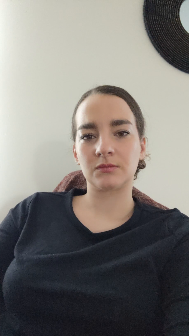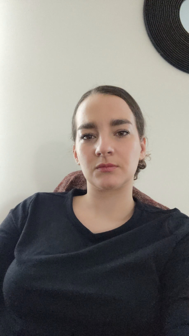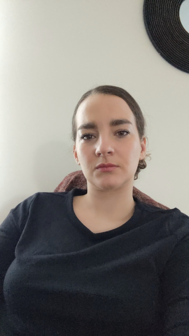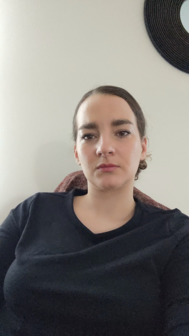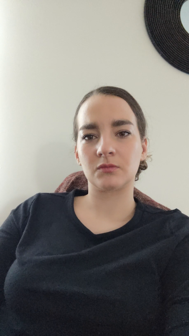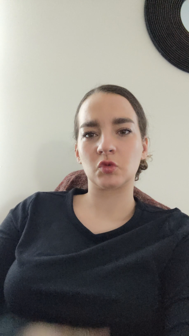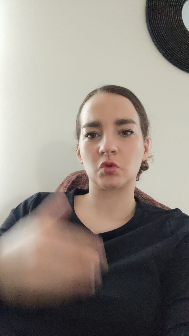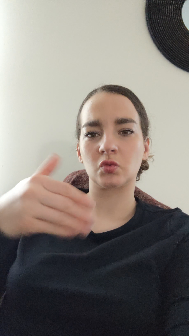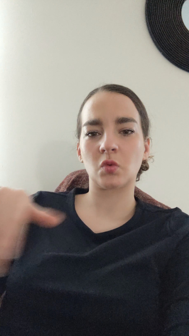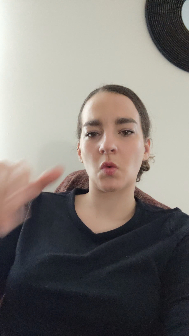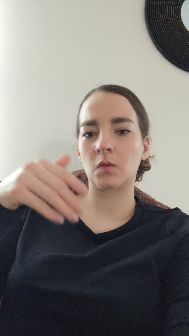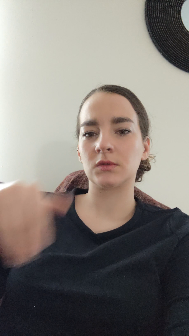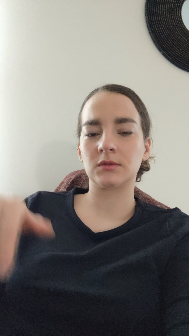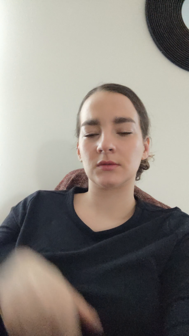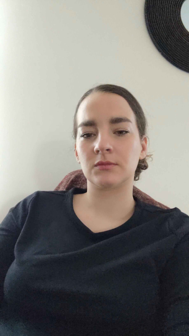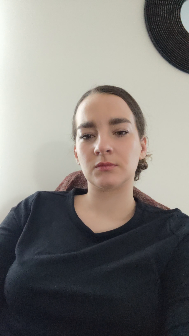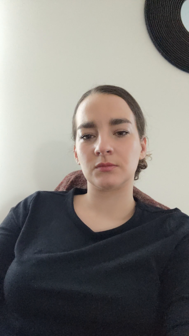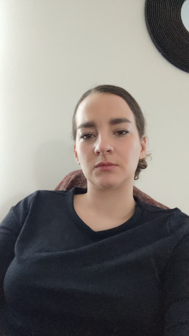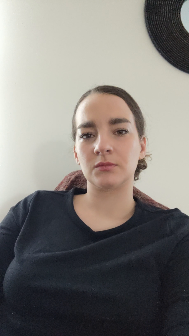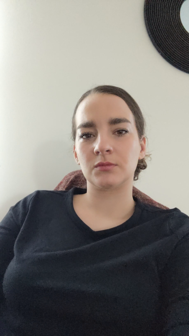shorts